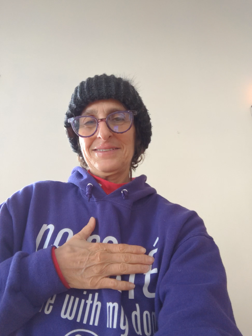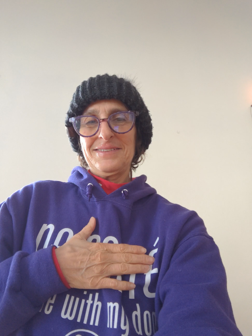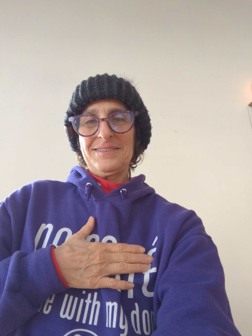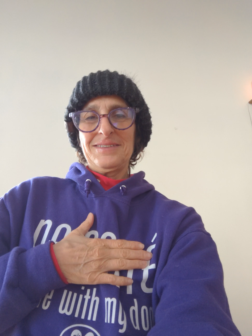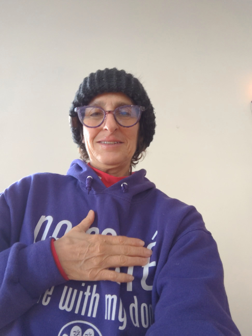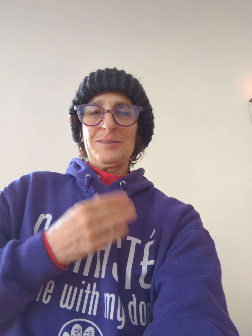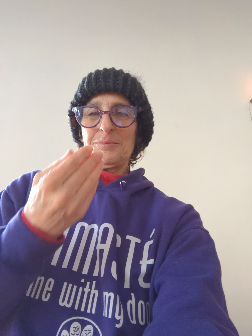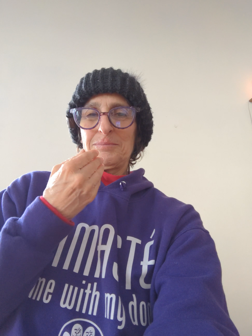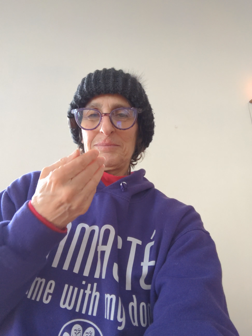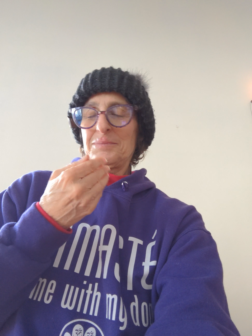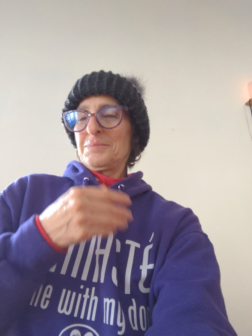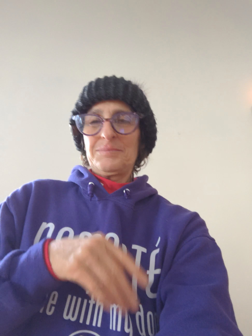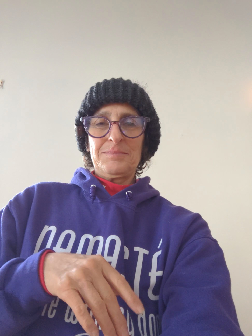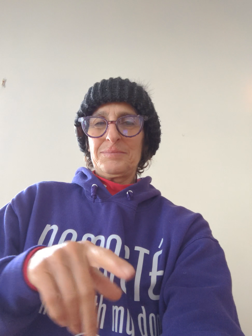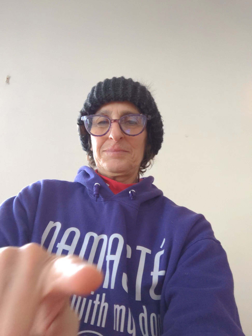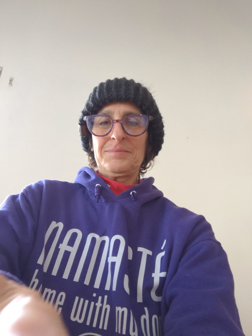pizza